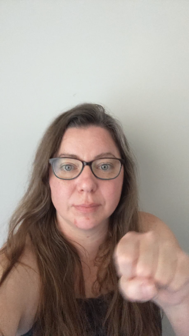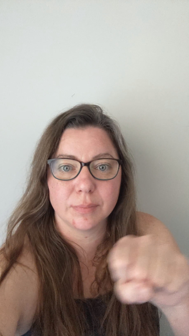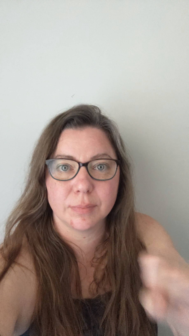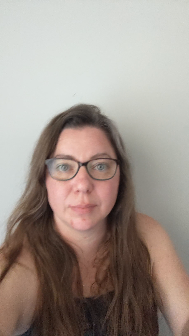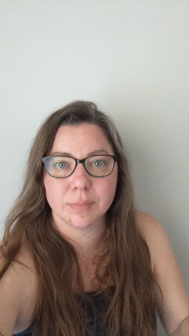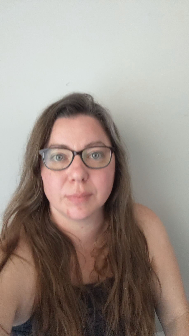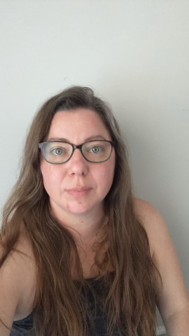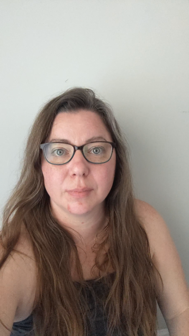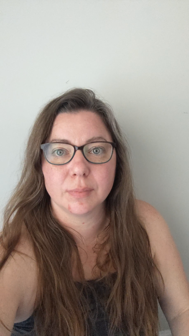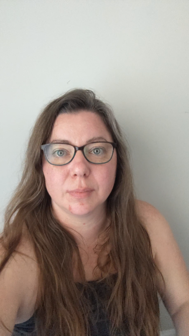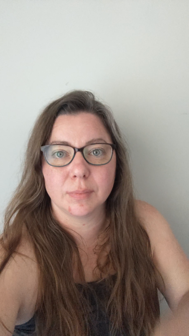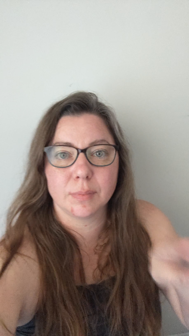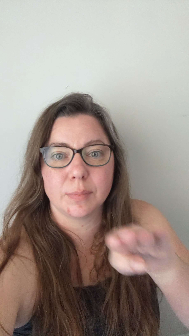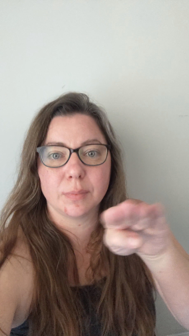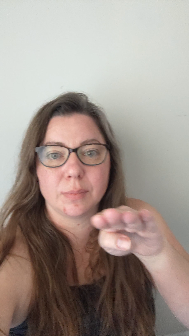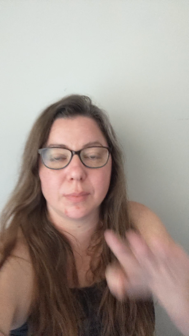boots